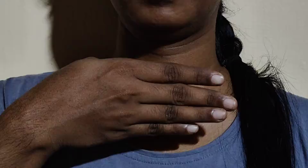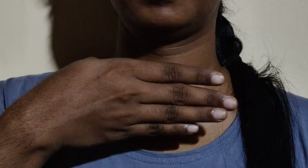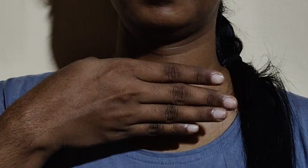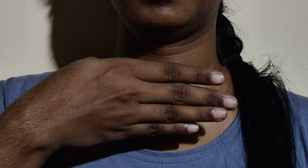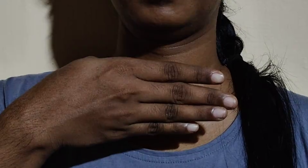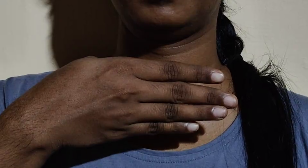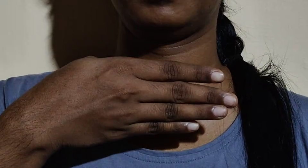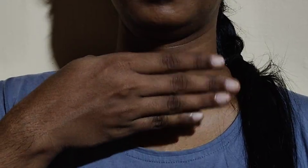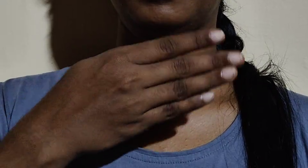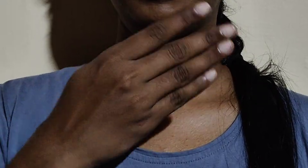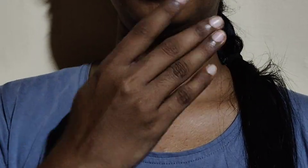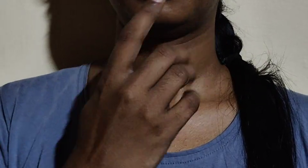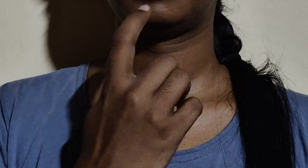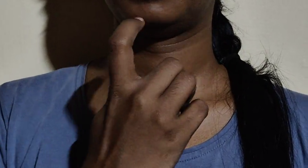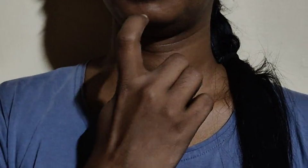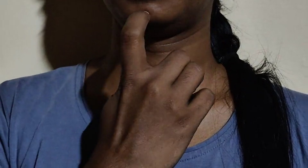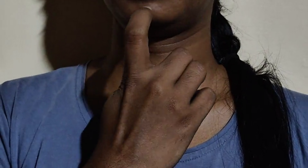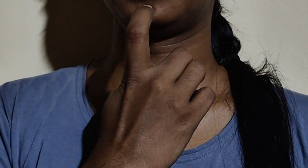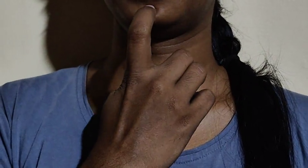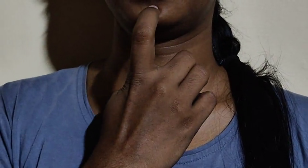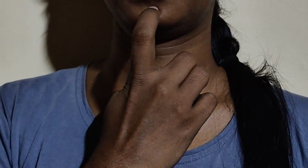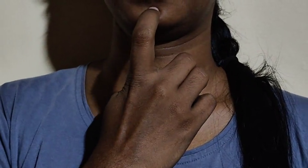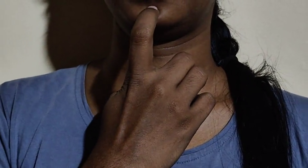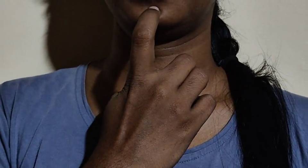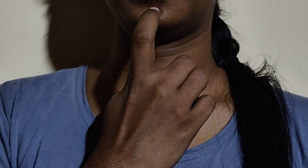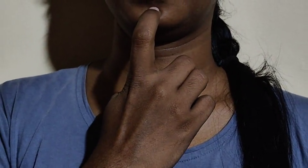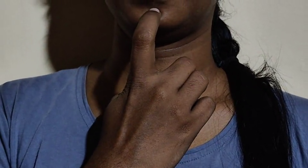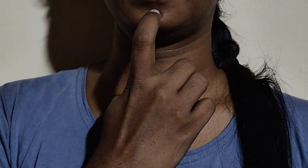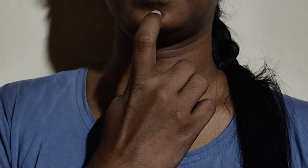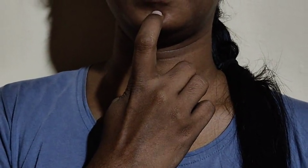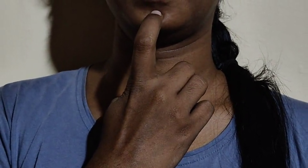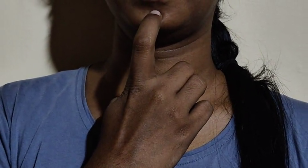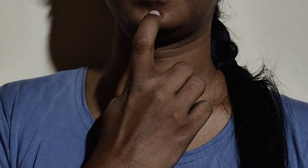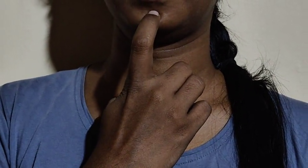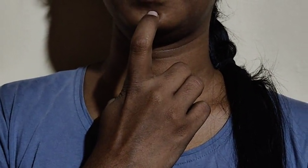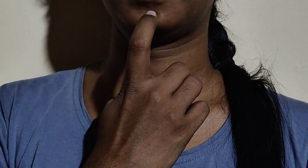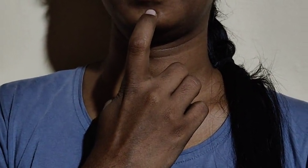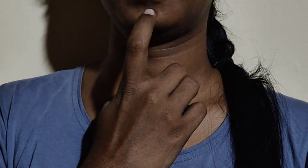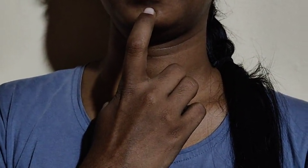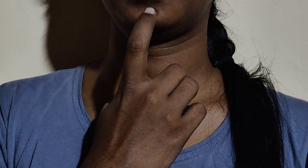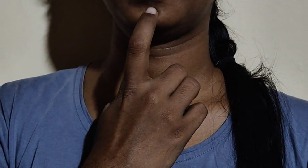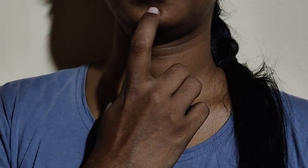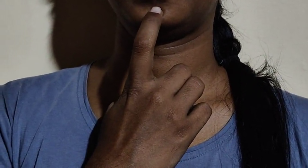അം